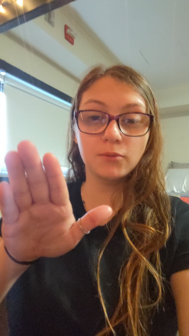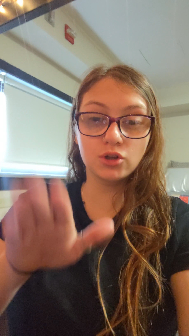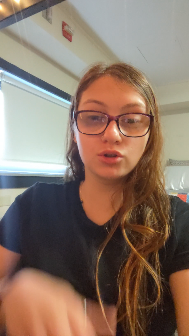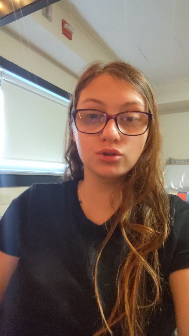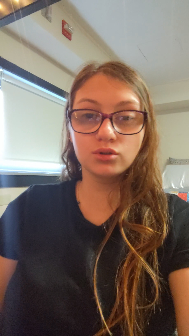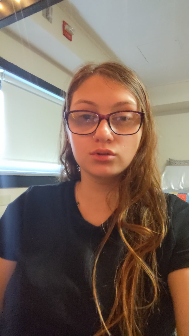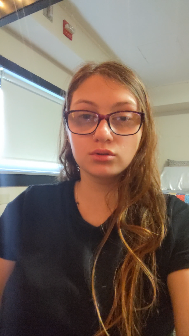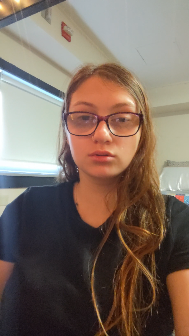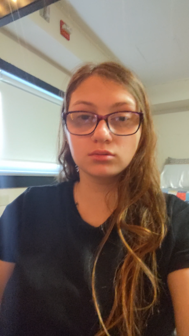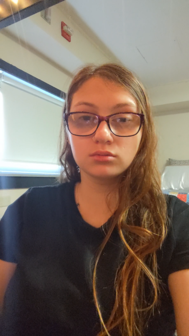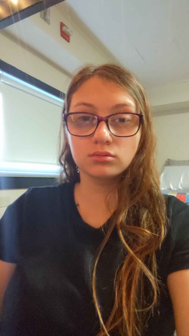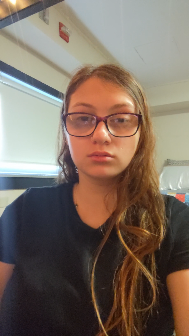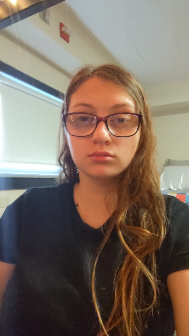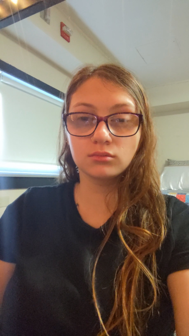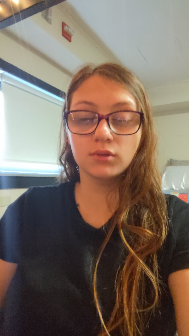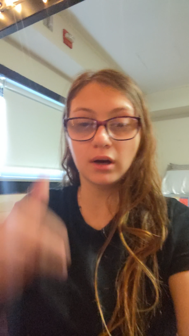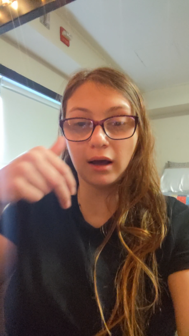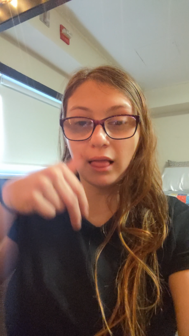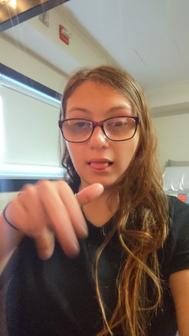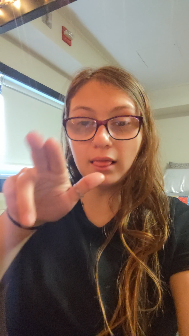lick